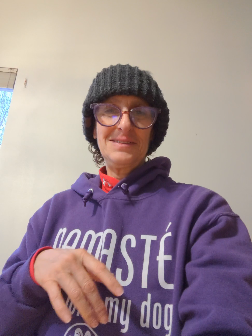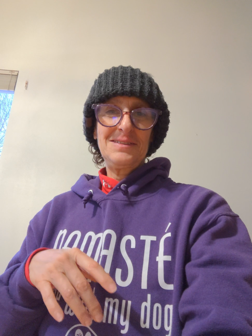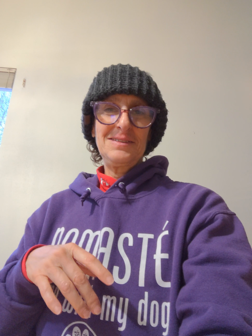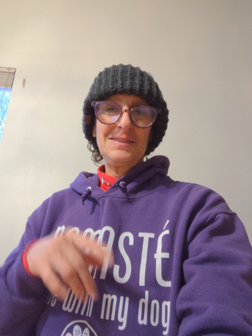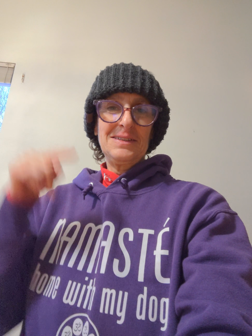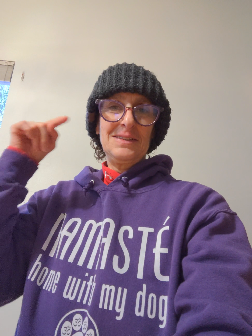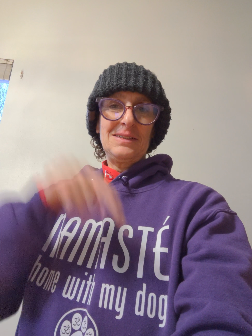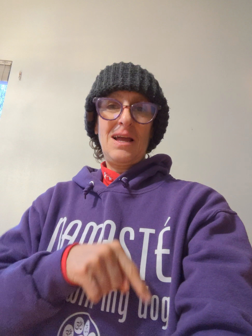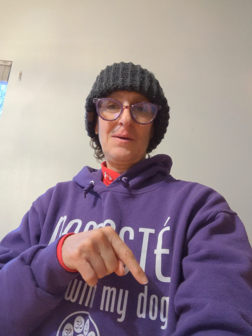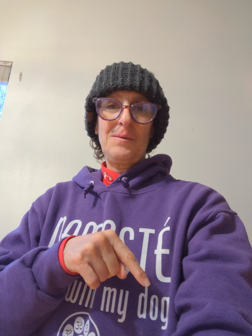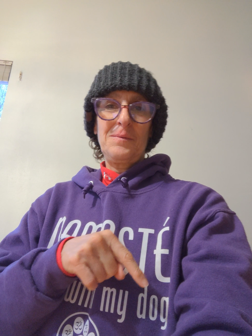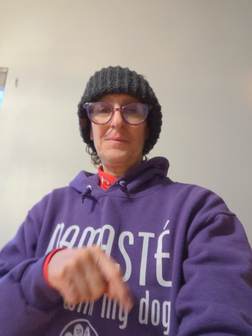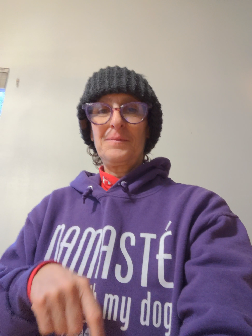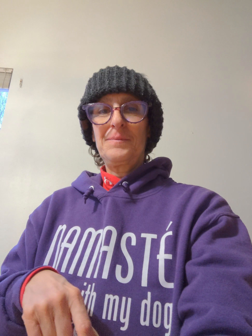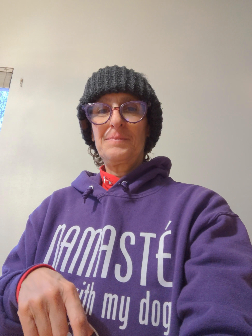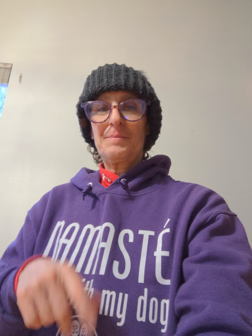down